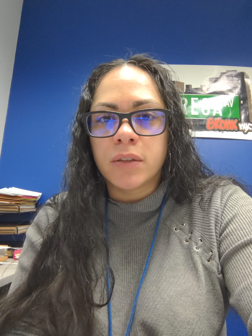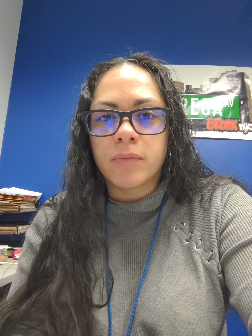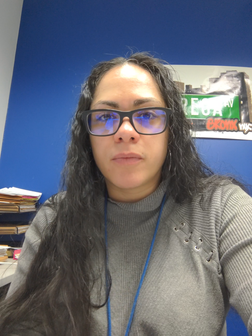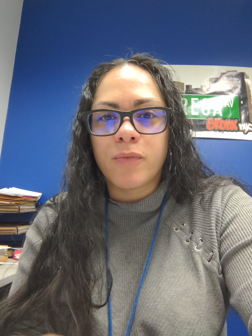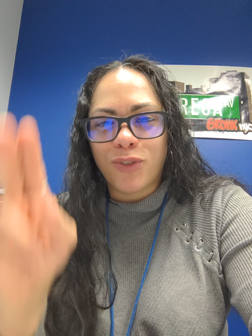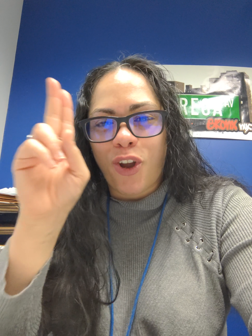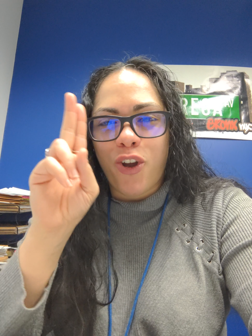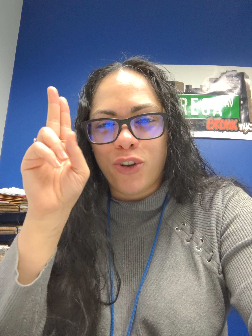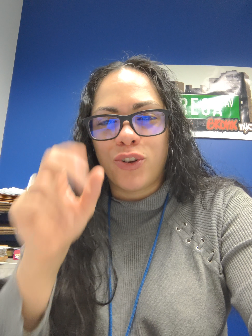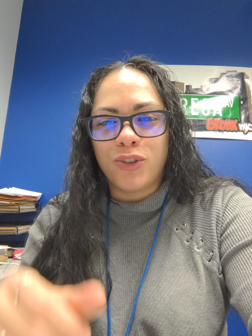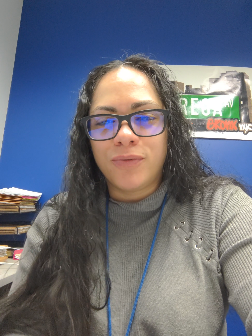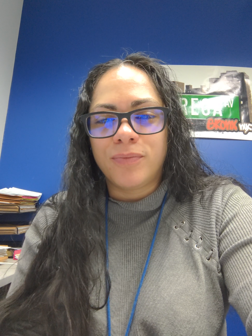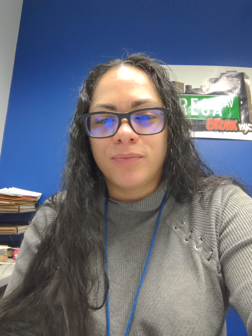uncle